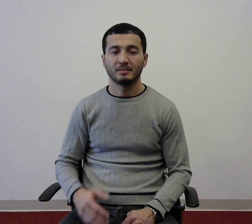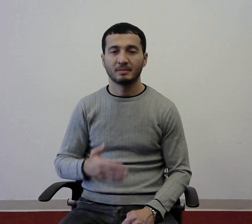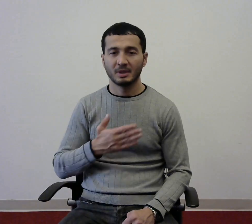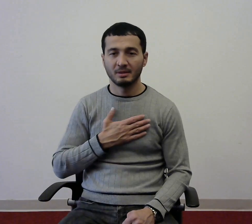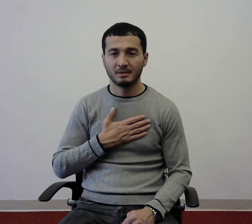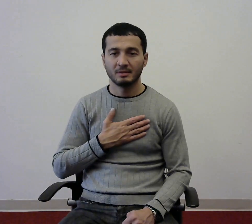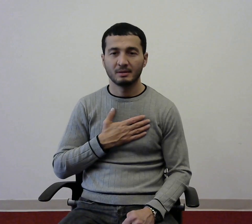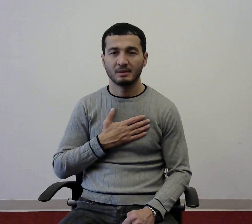mənim